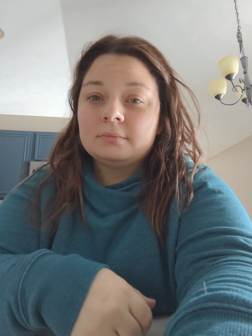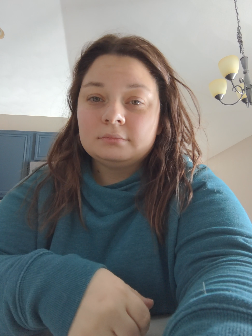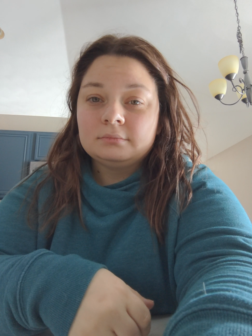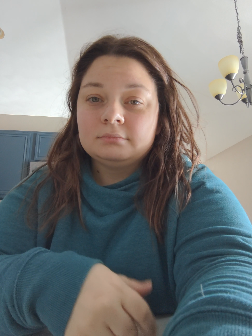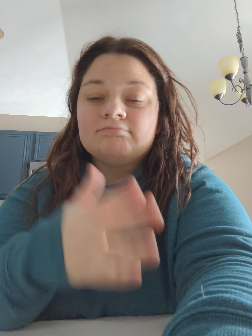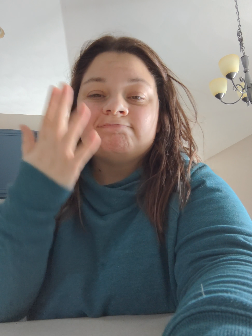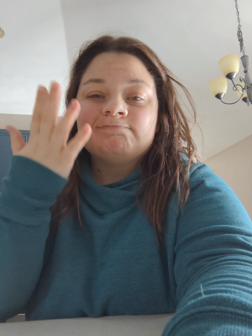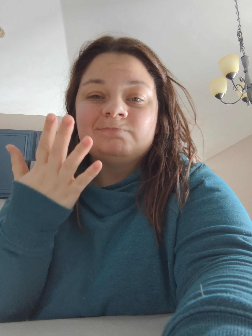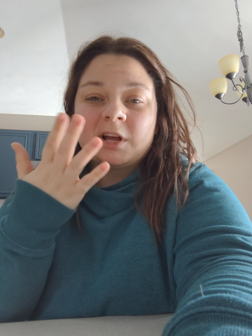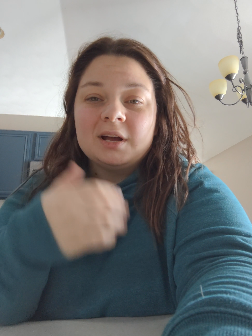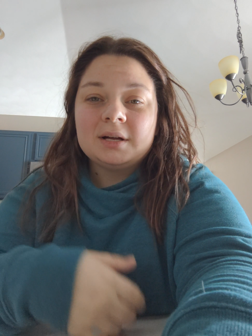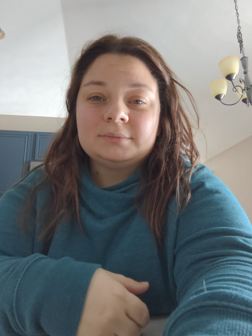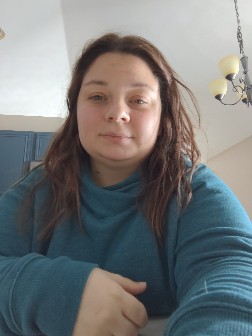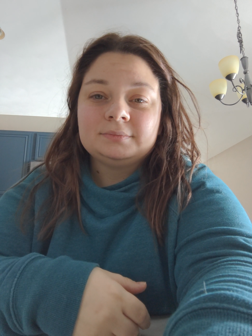sad